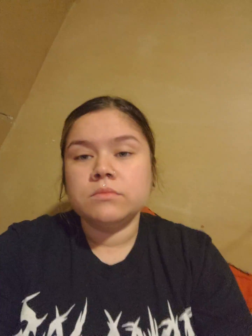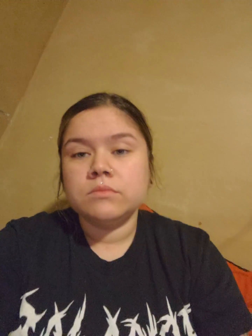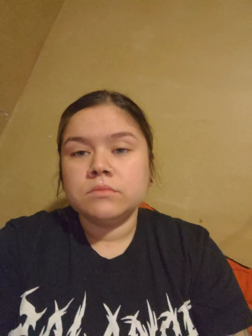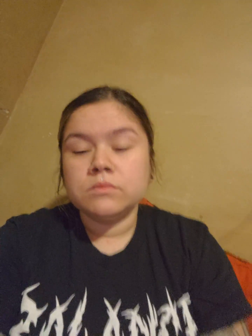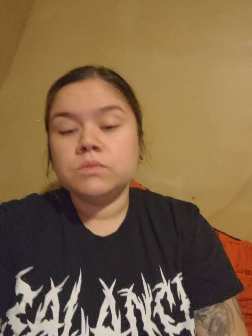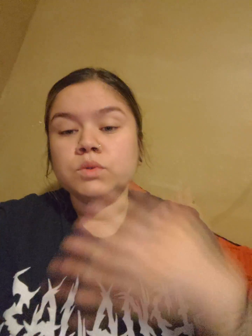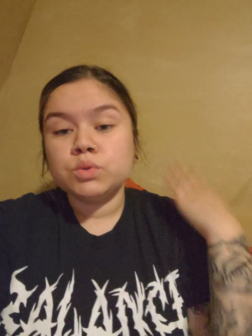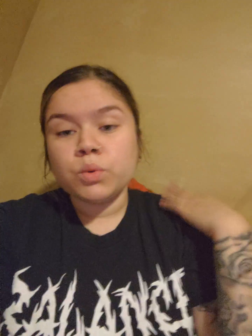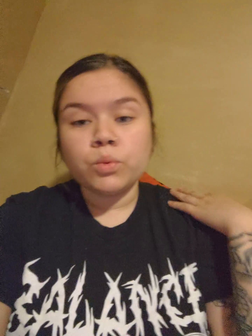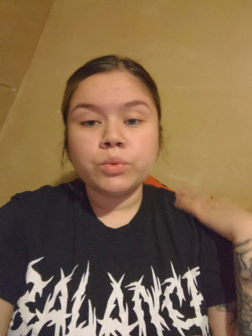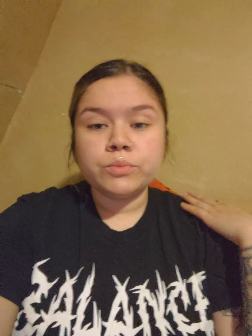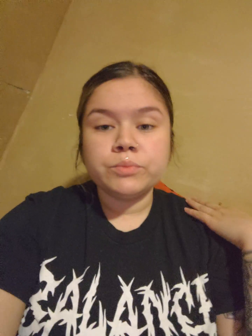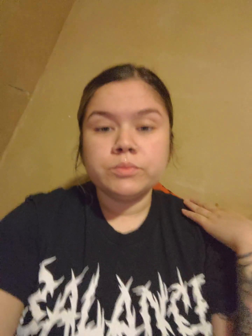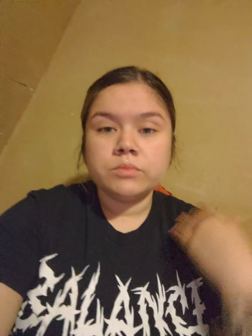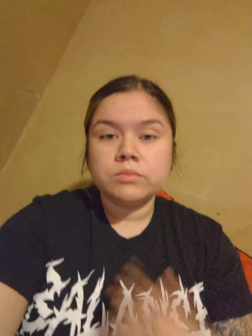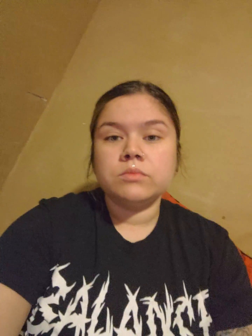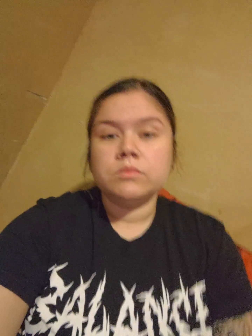shoulder